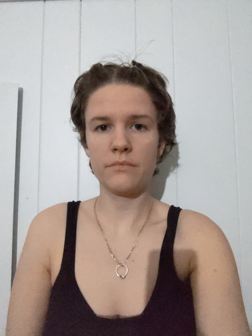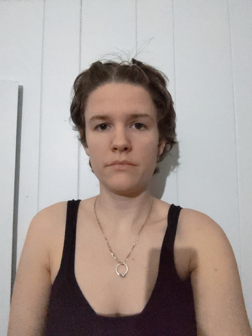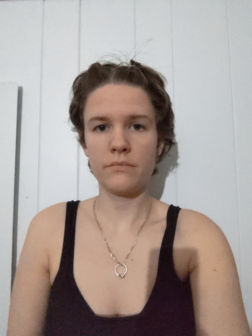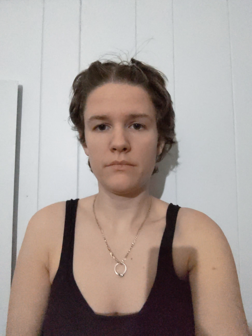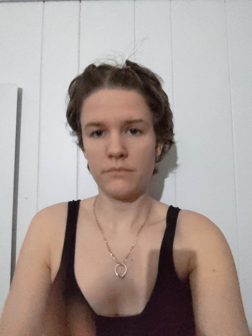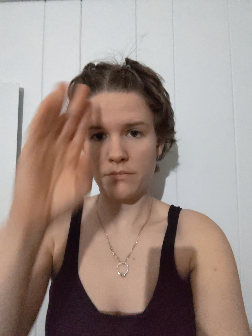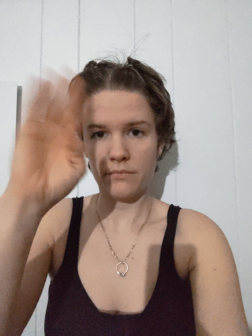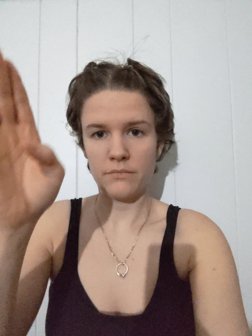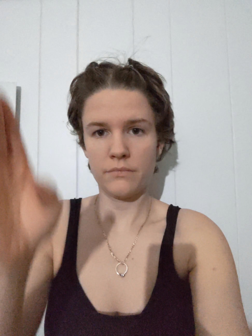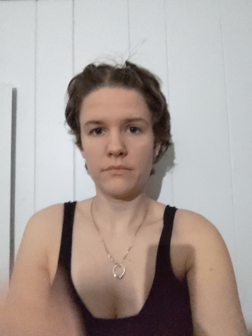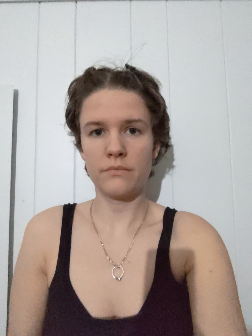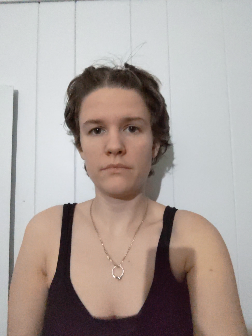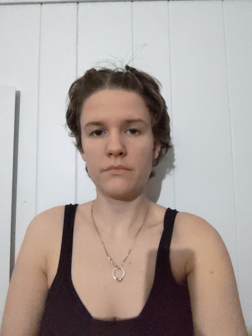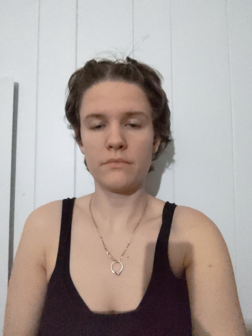hello